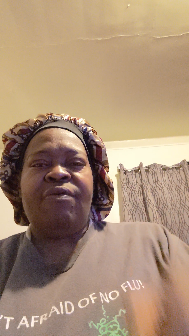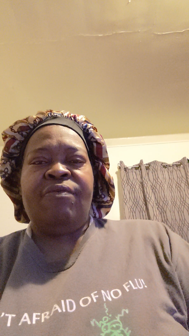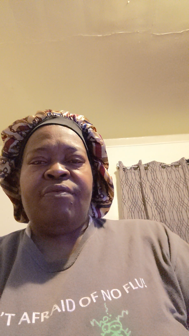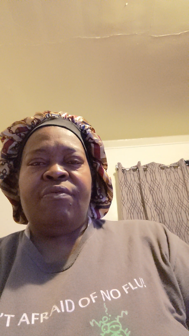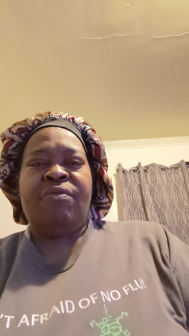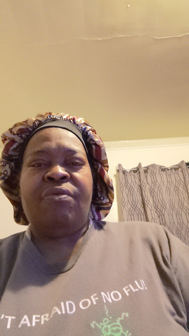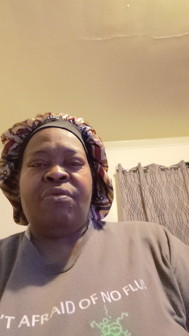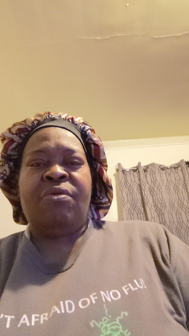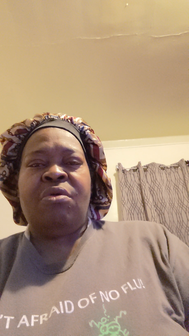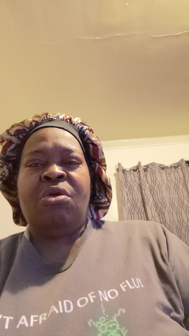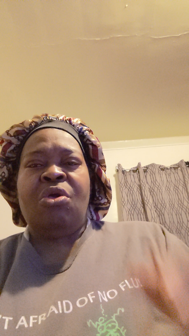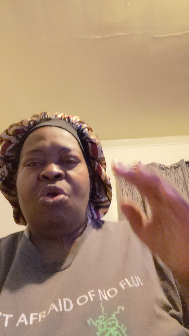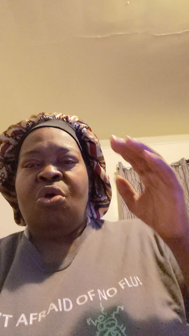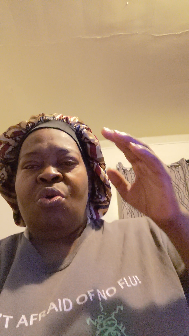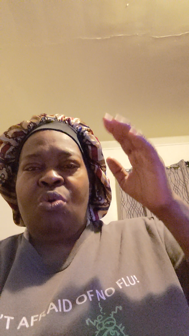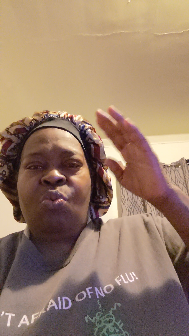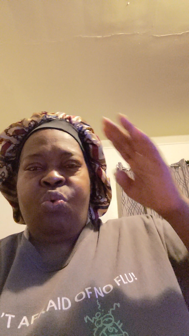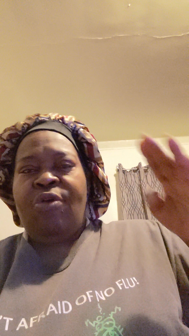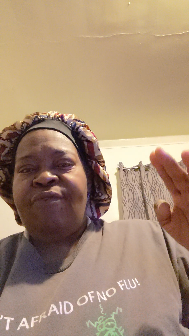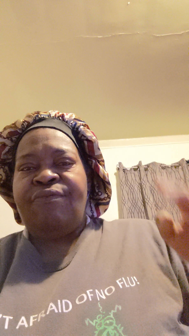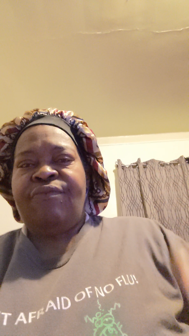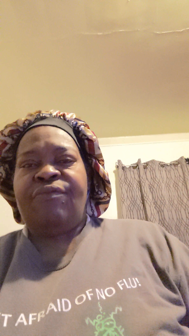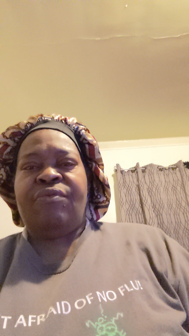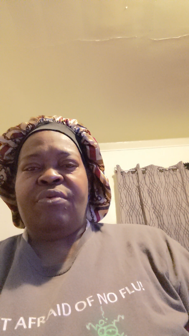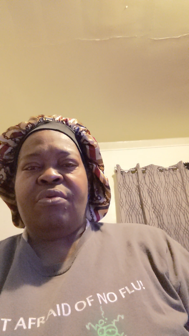roof